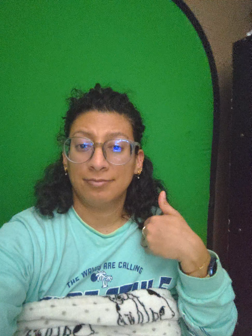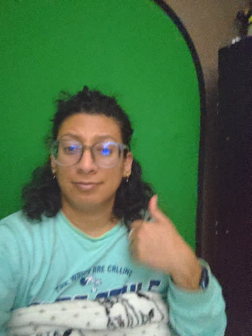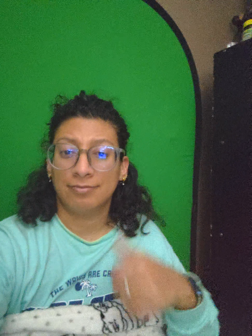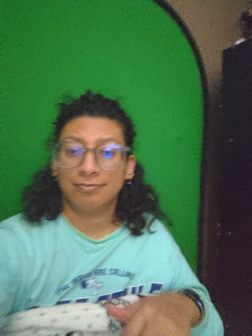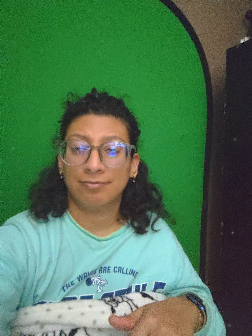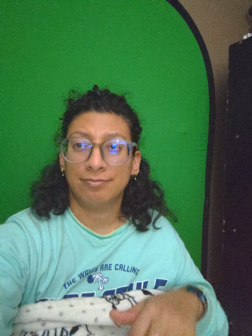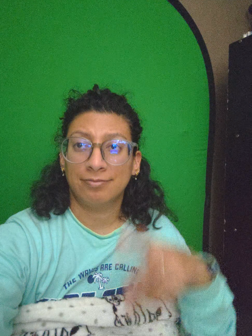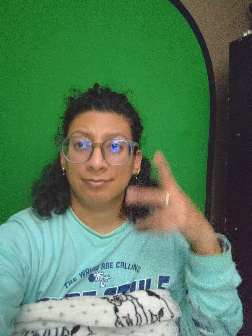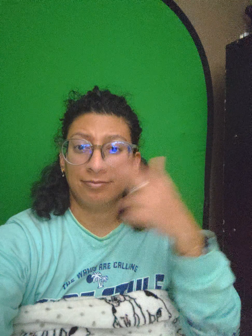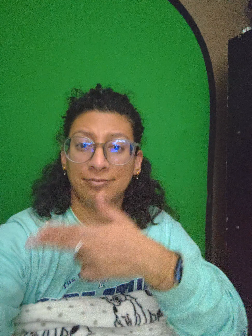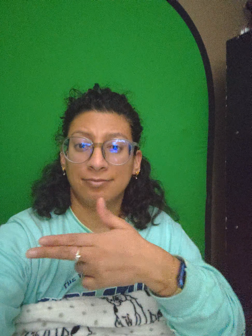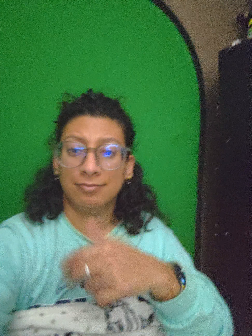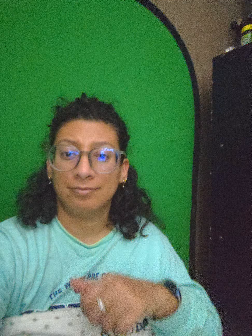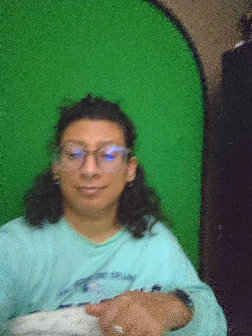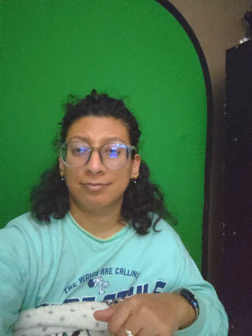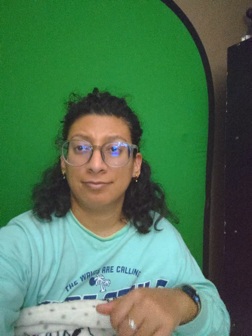cut